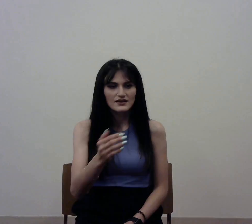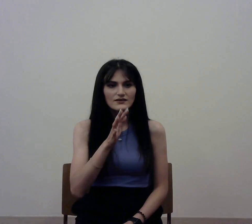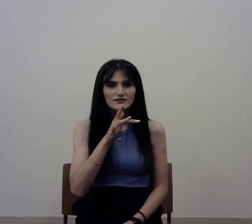vaxt